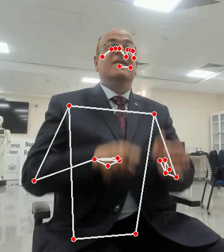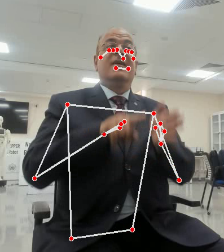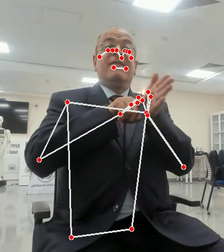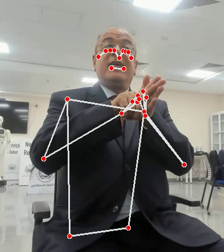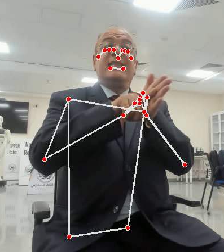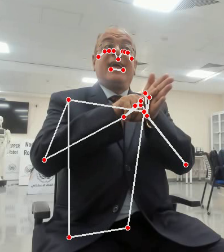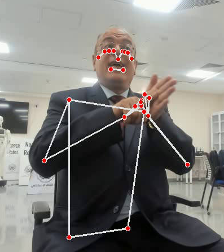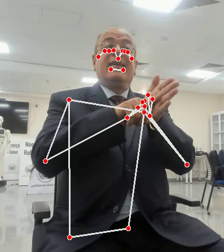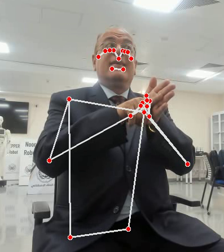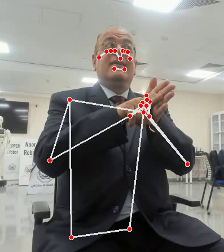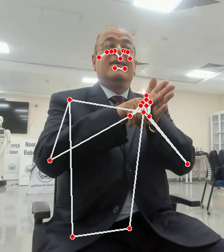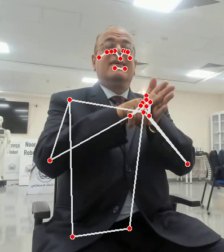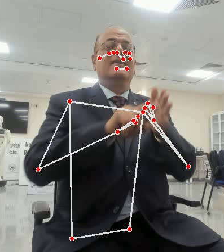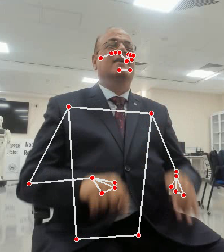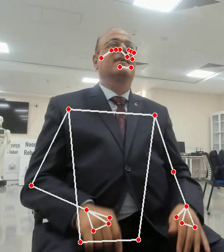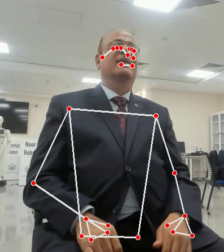fatan